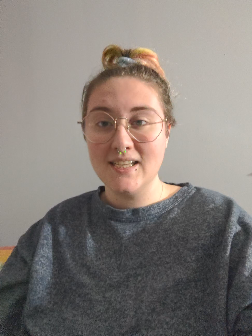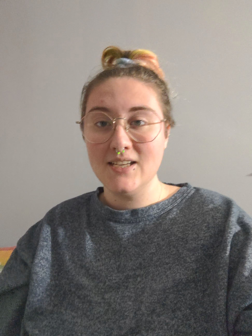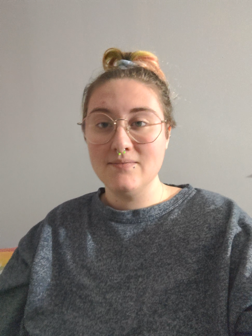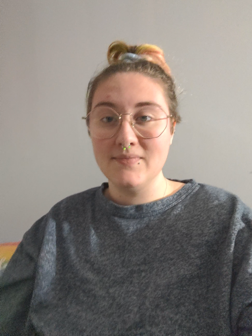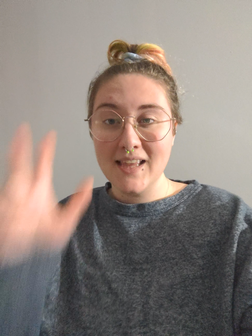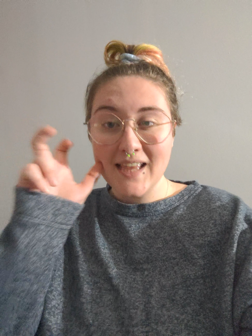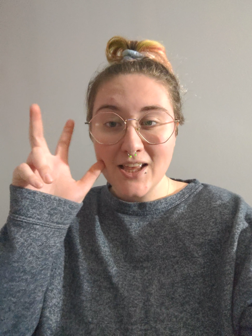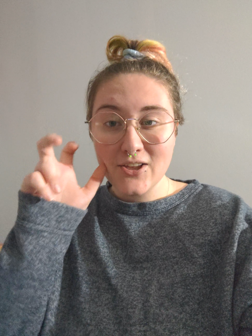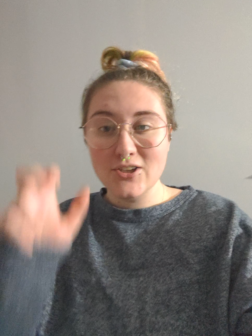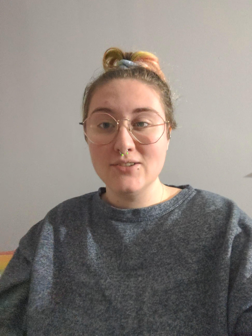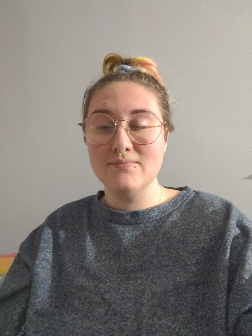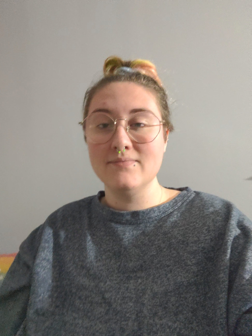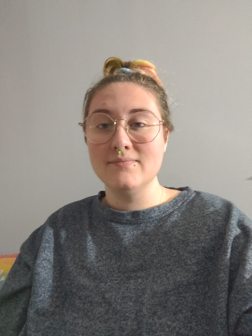hear